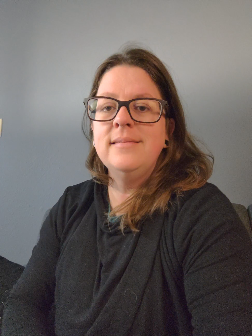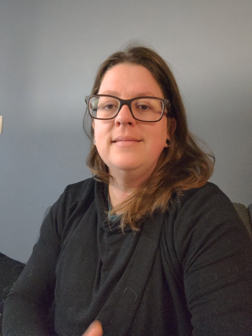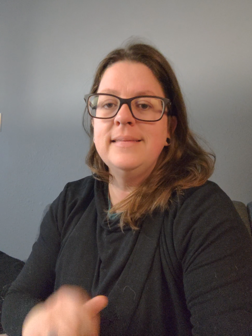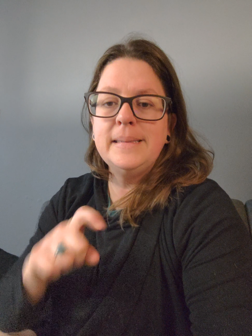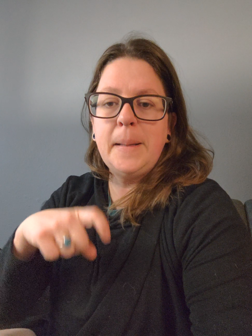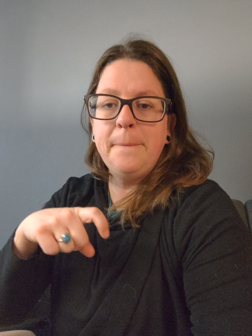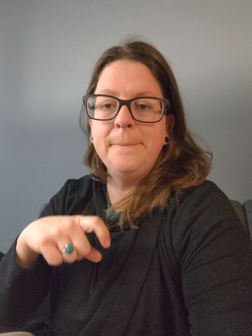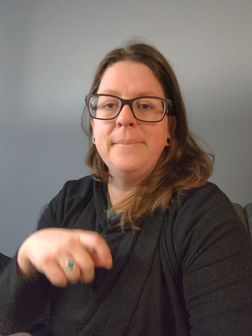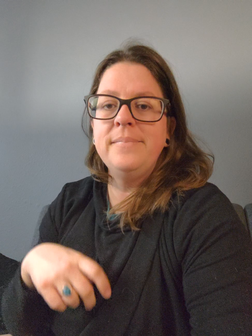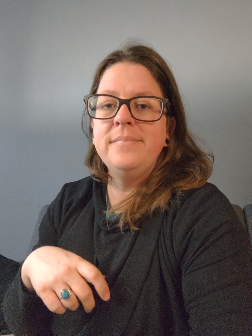time